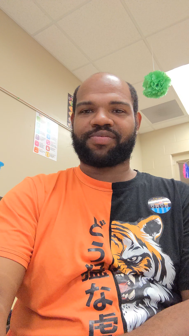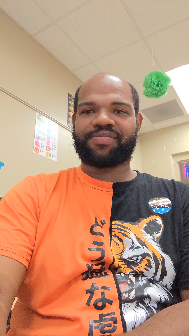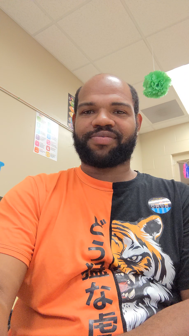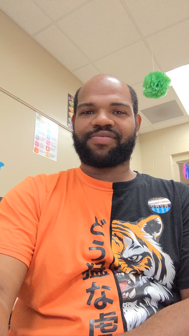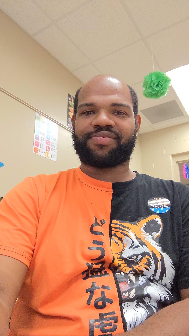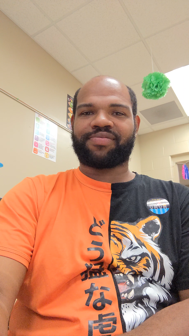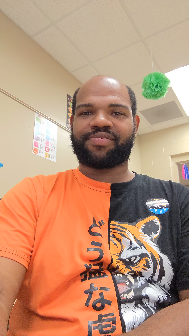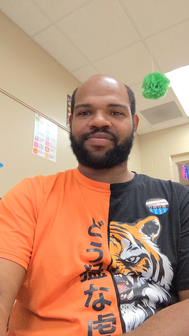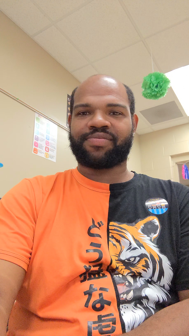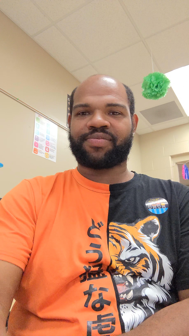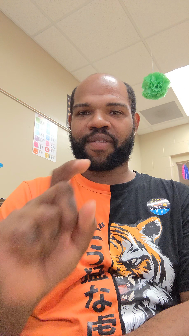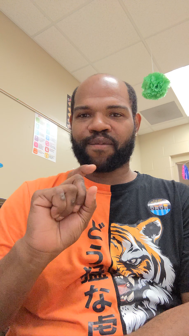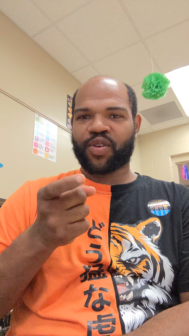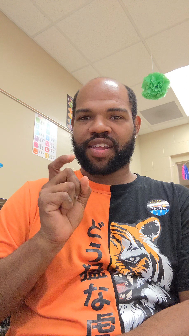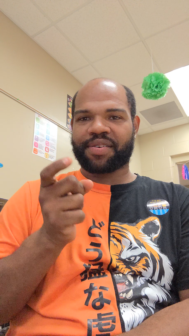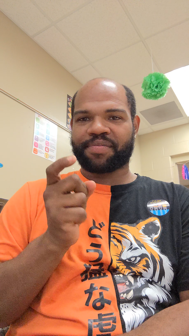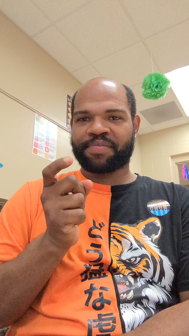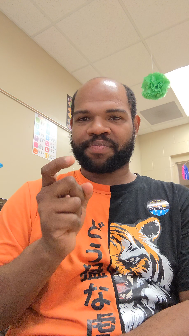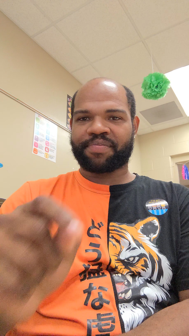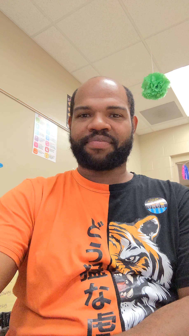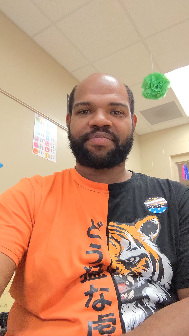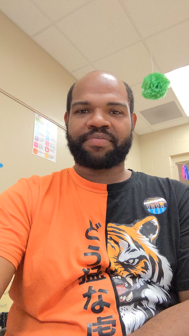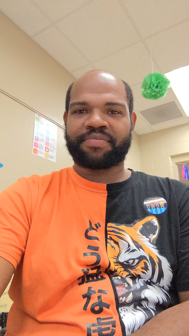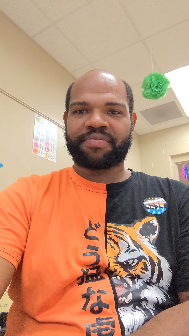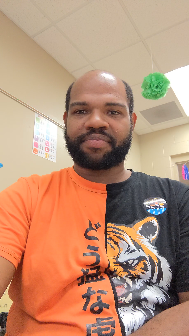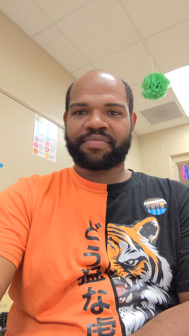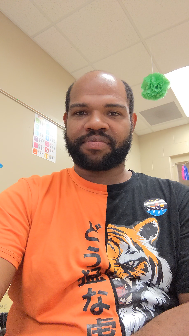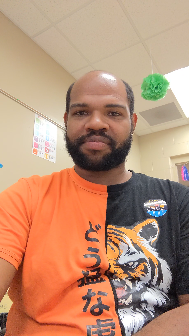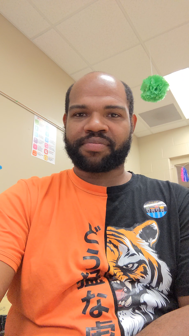friend